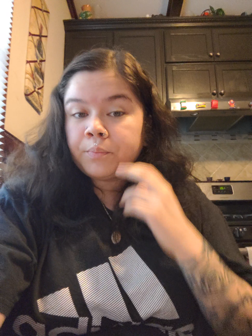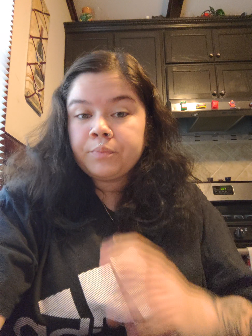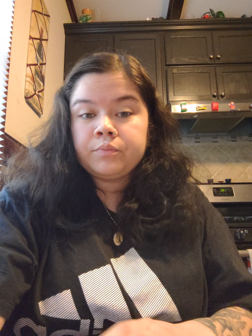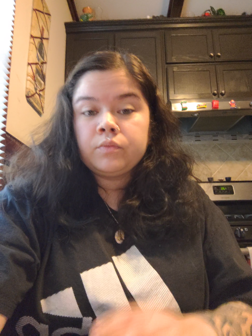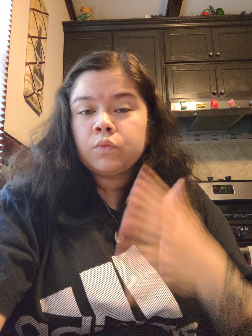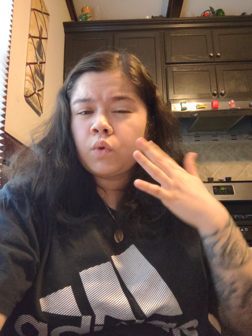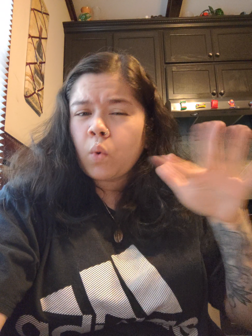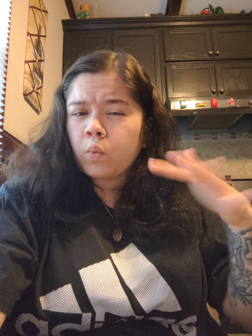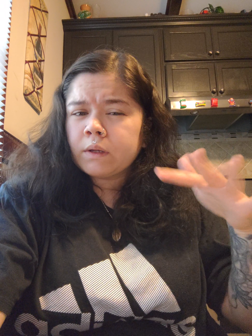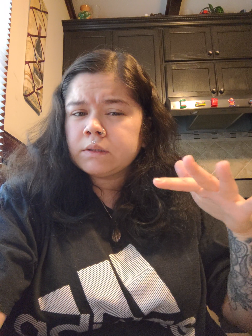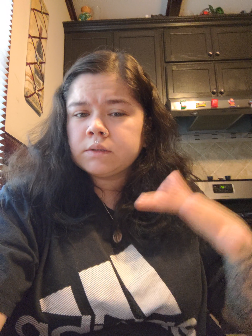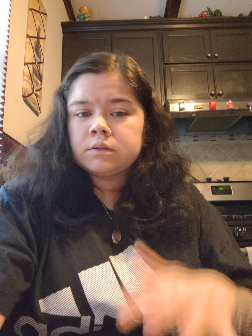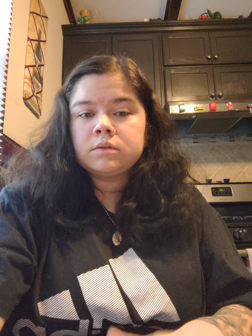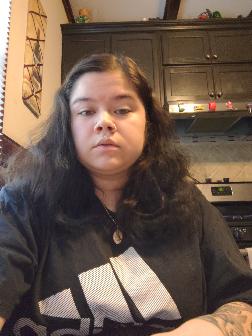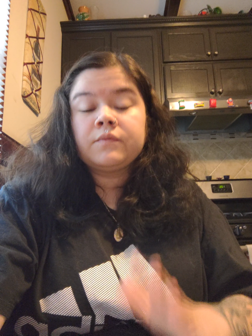noisy